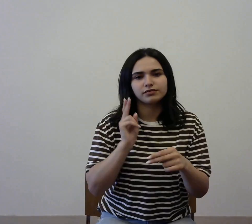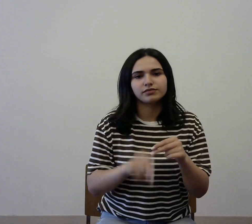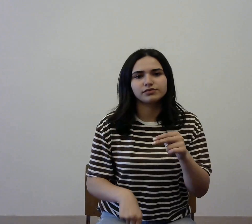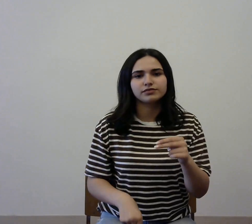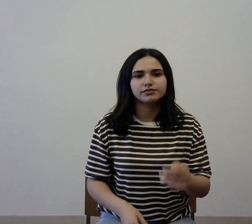bitmək